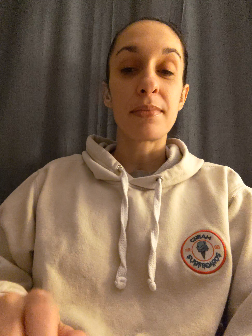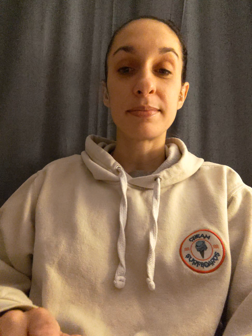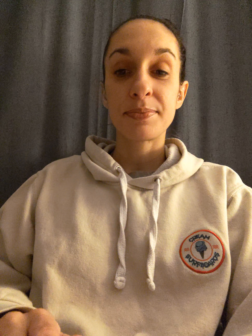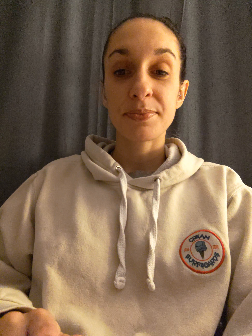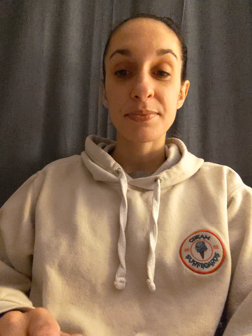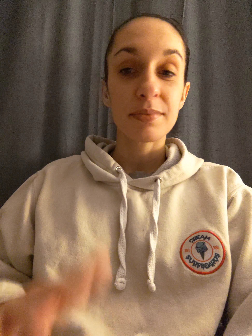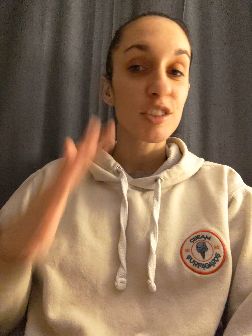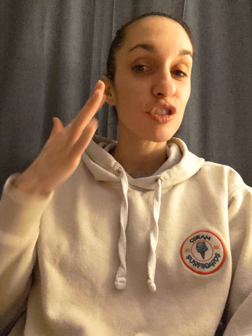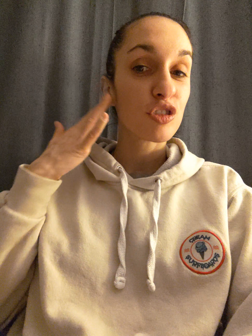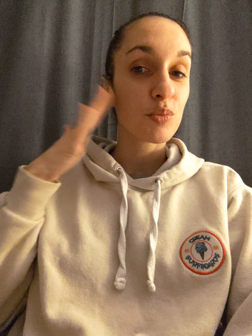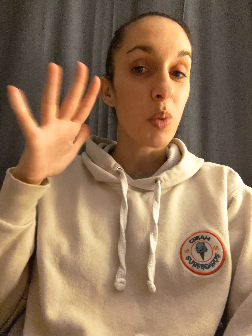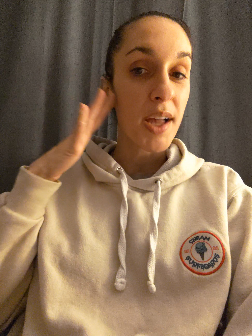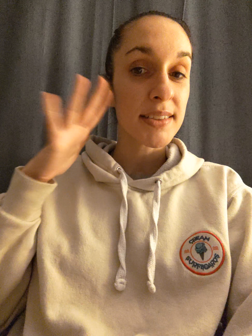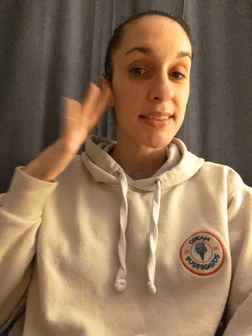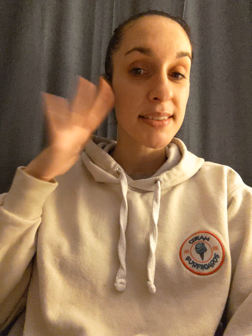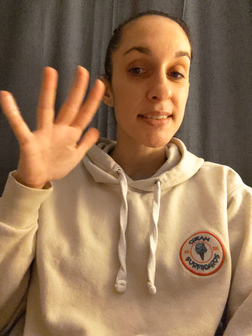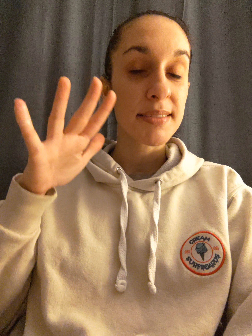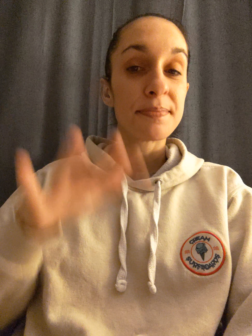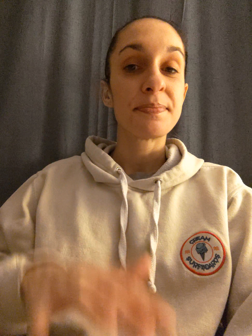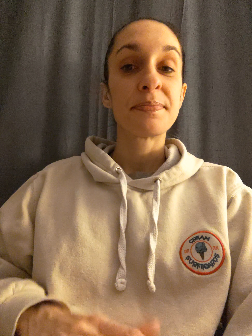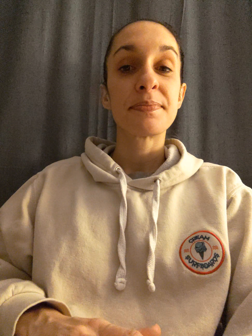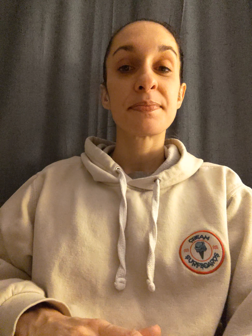noisy